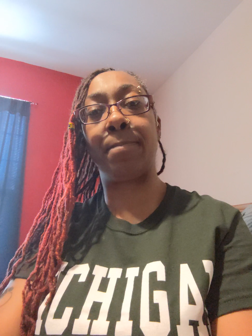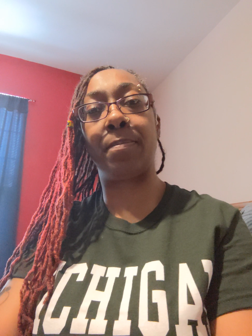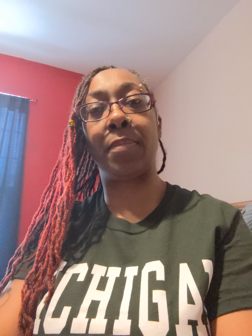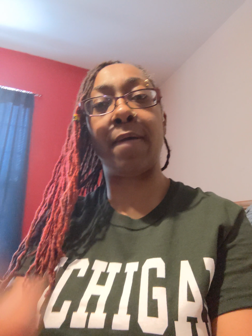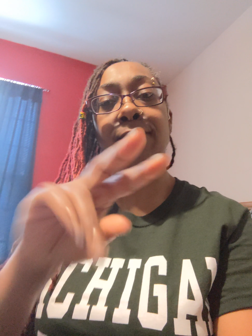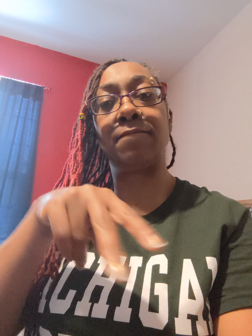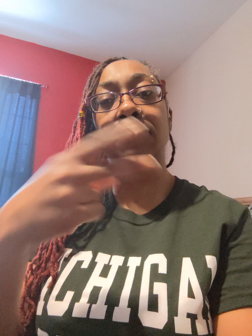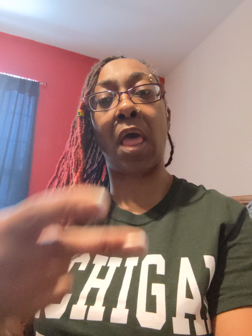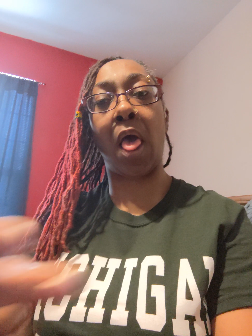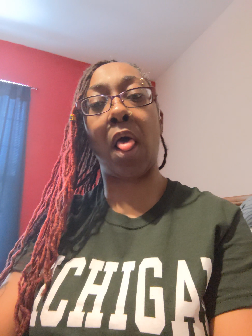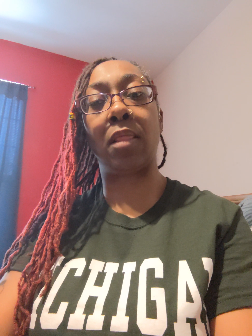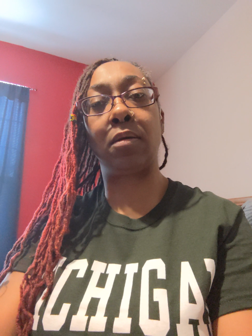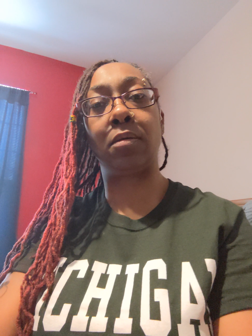fall